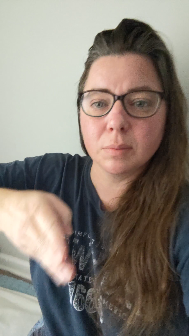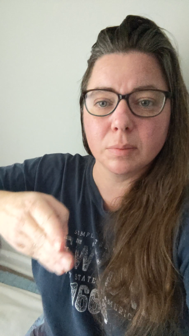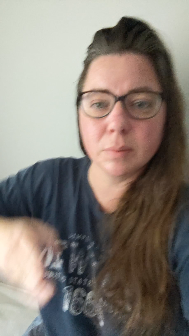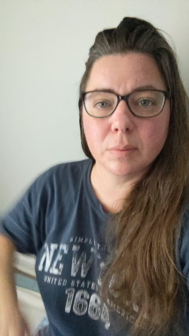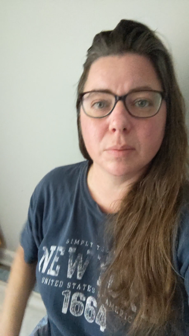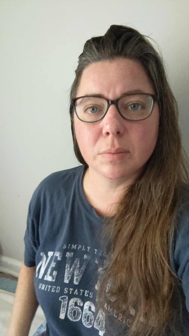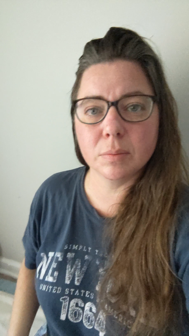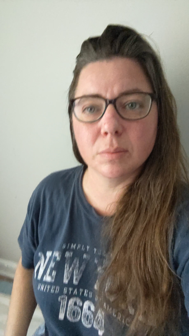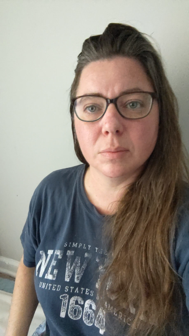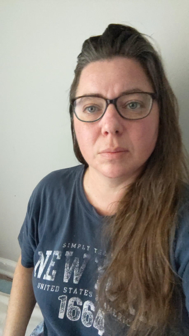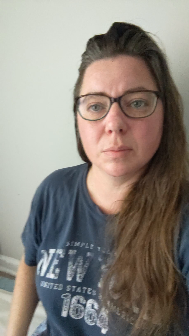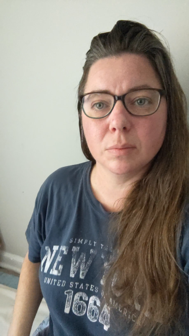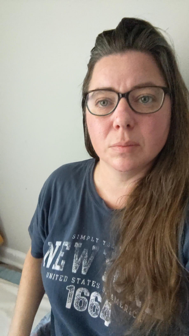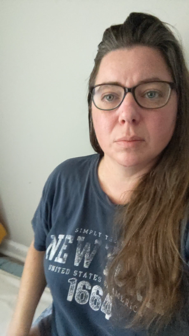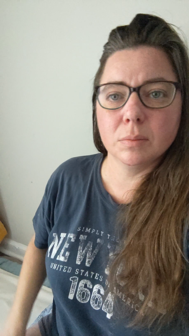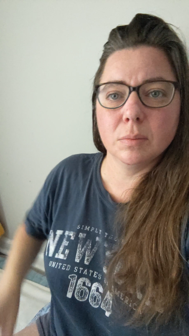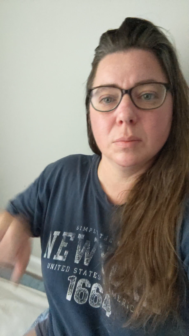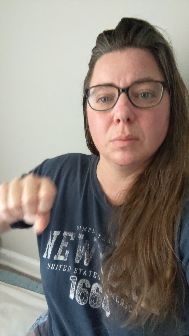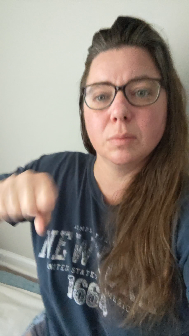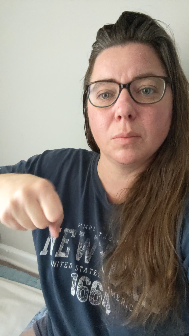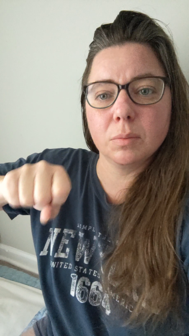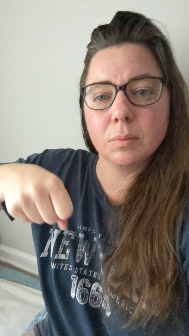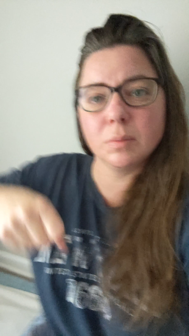motorcycle